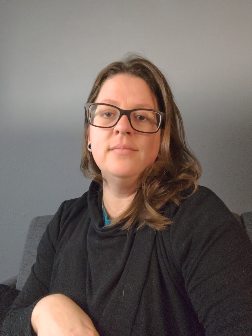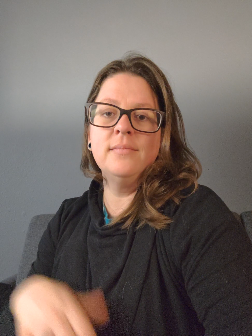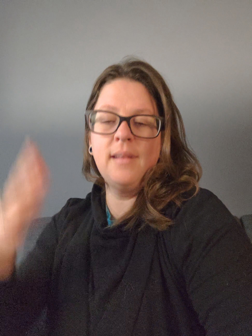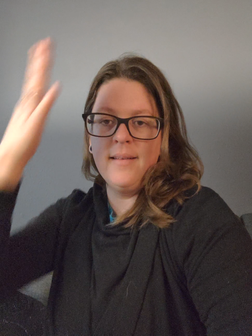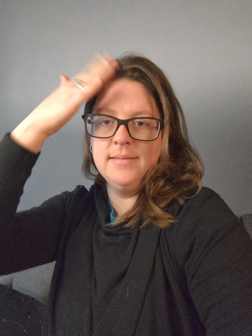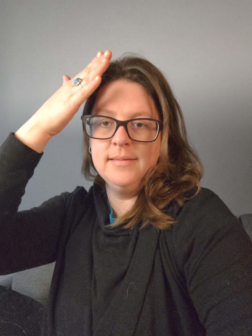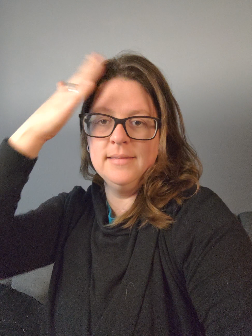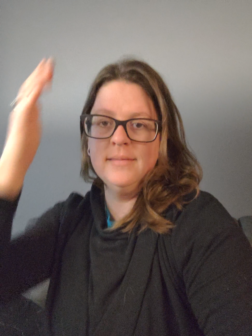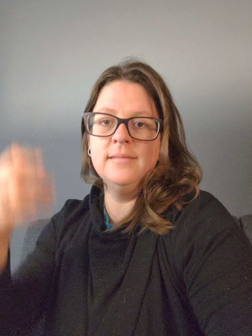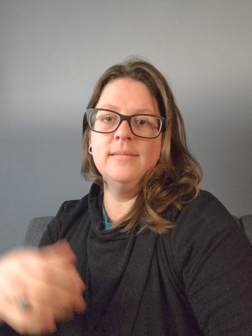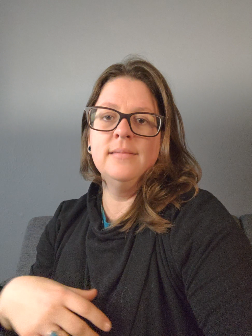hat